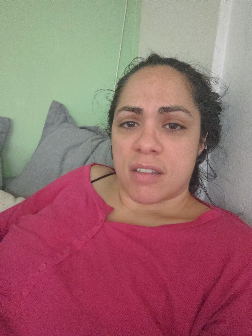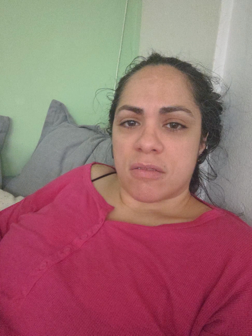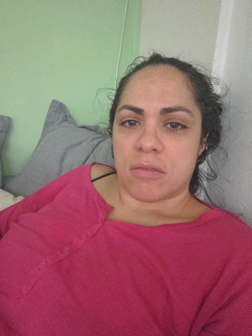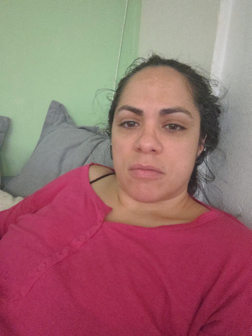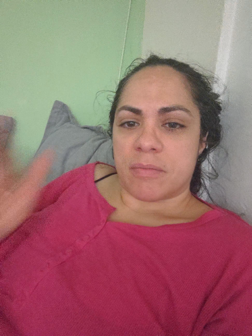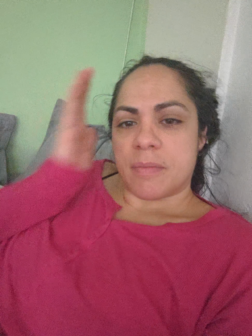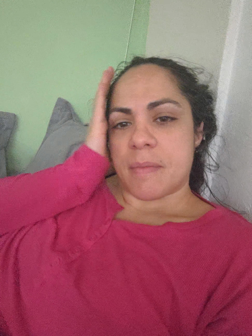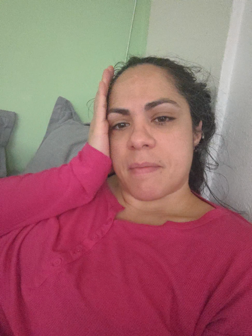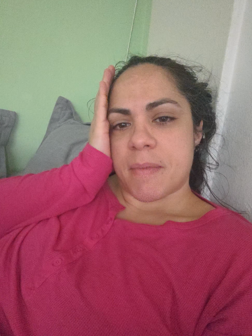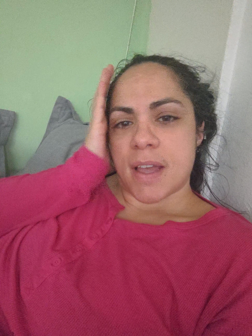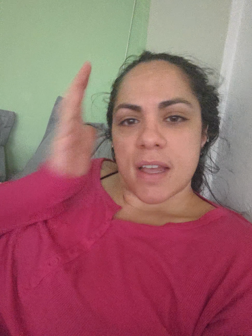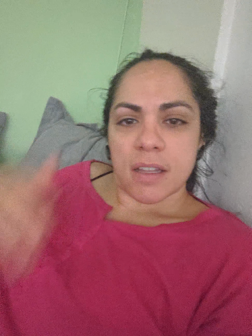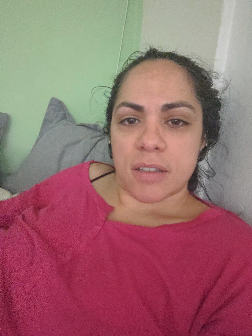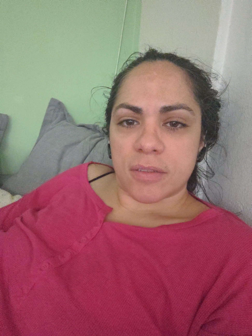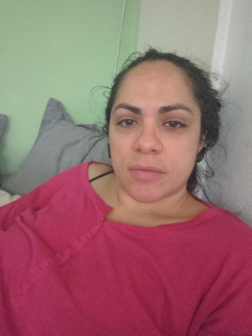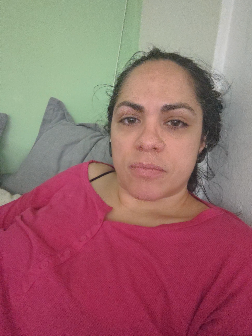bed